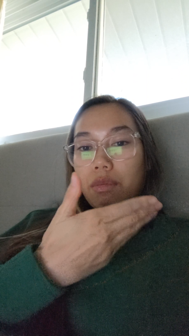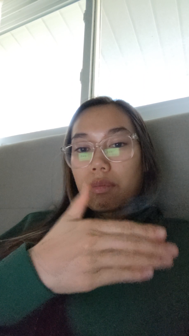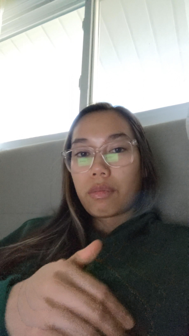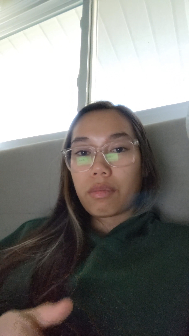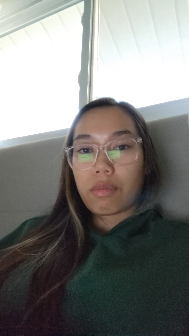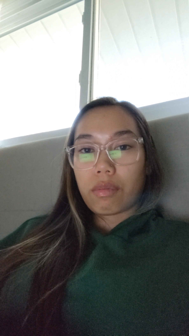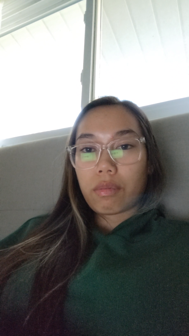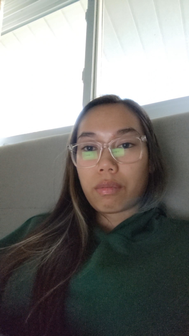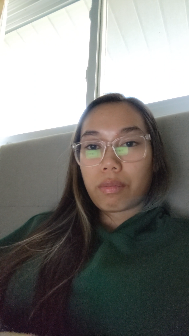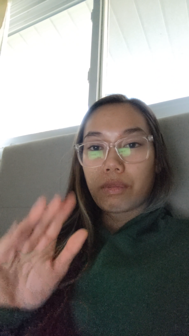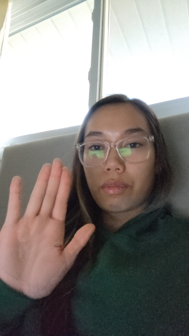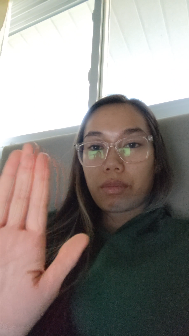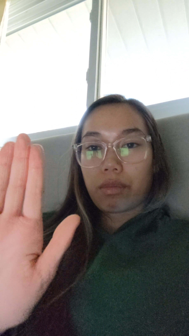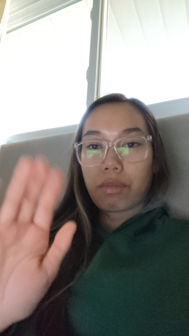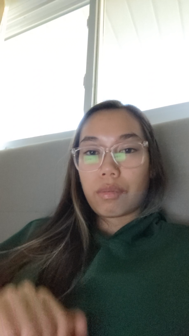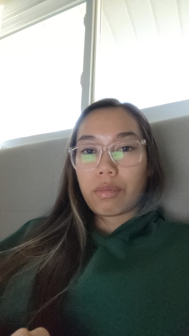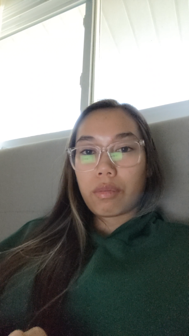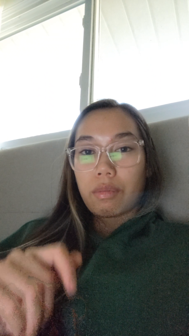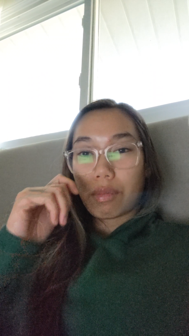push